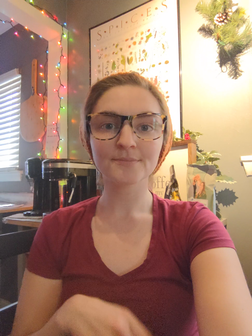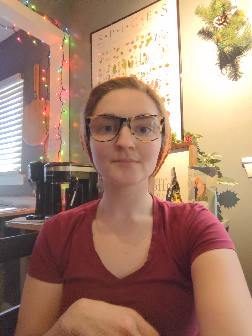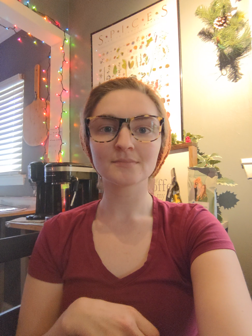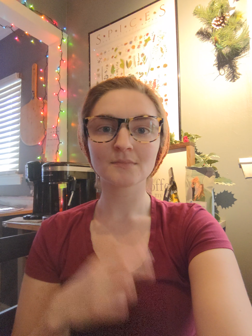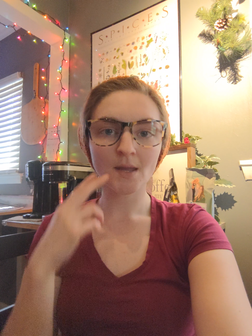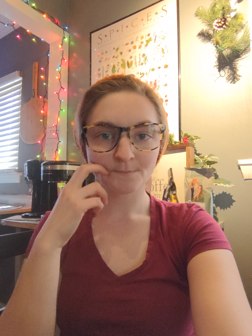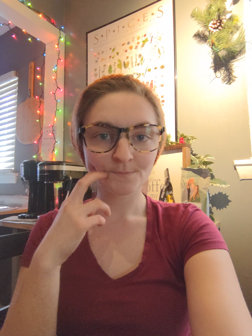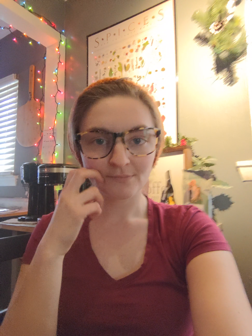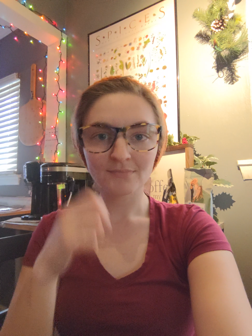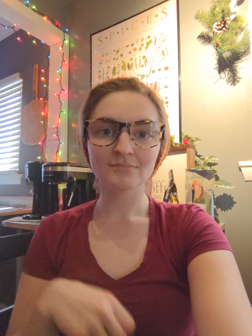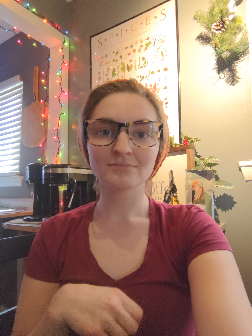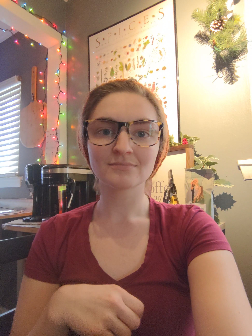gum